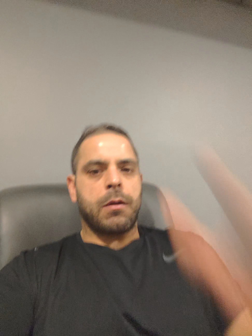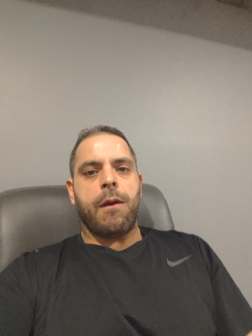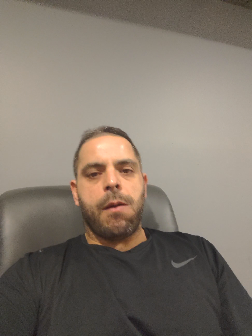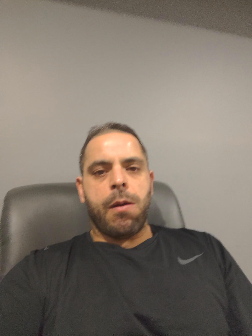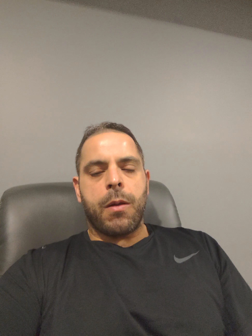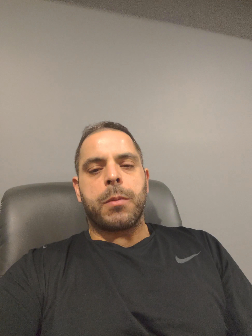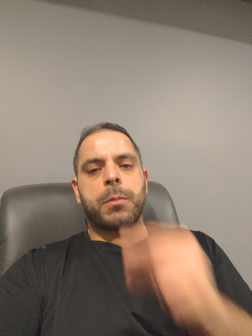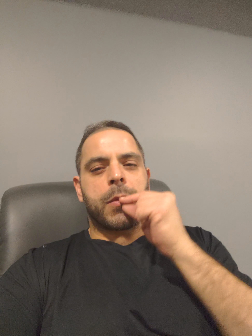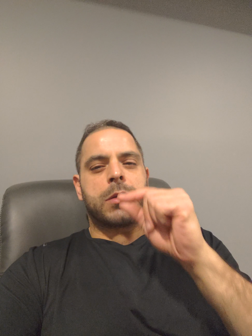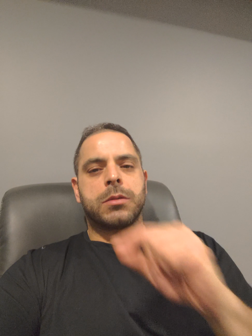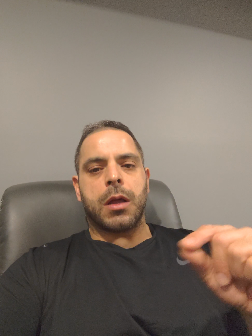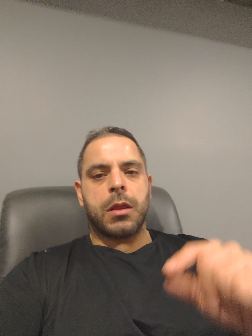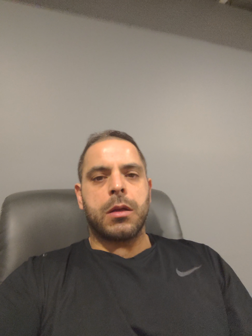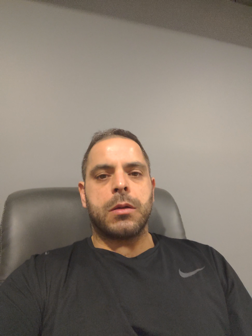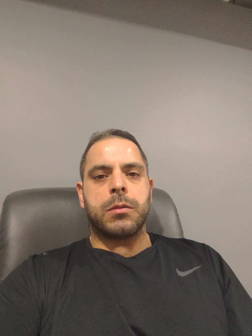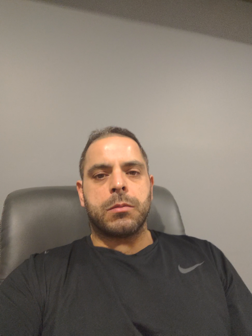pencil